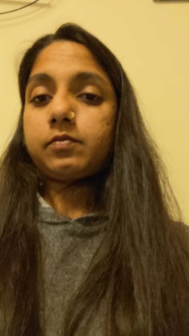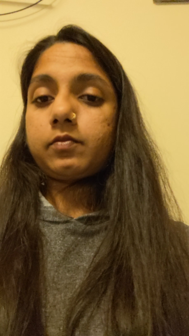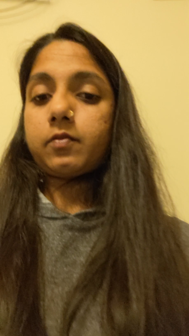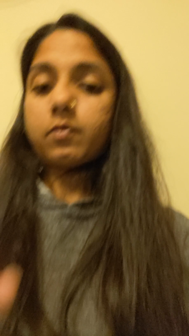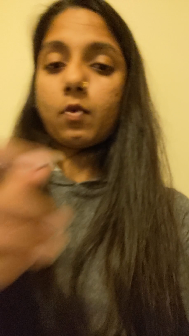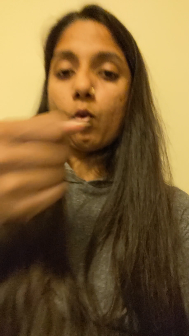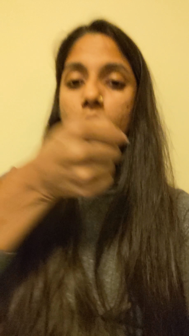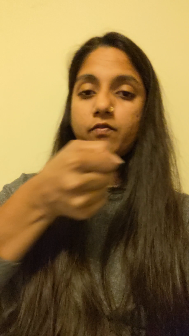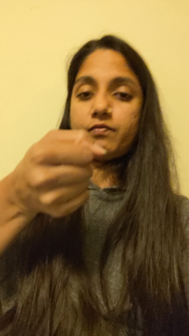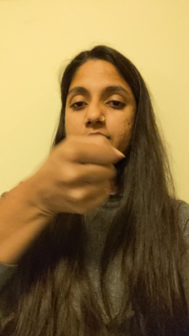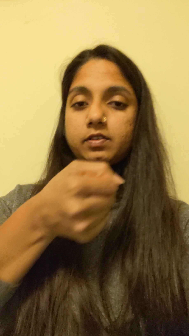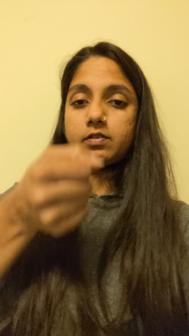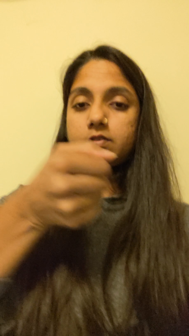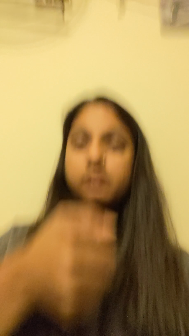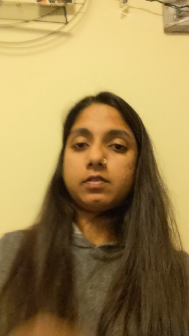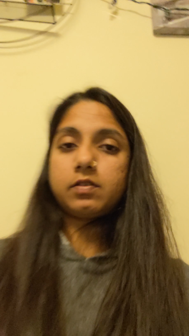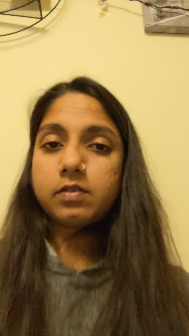coffee